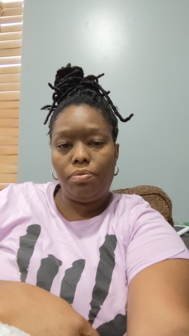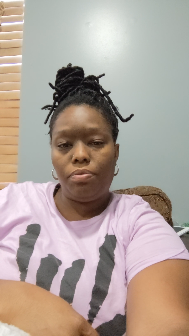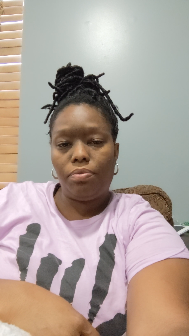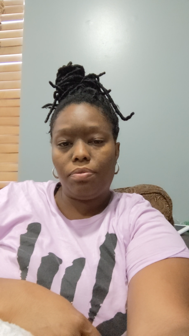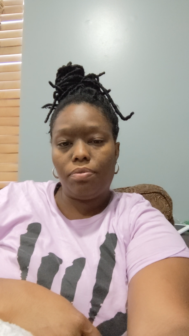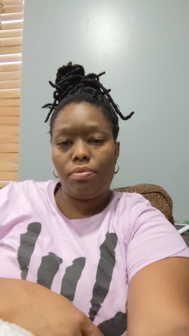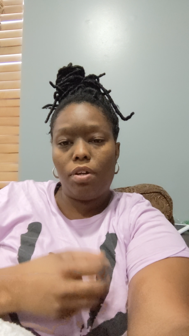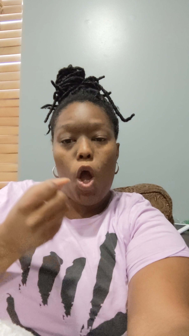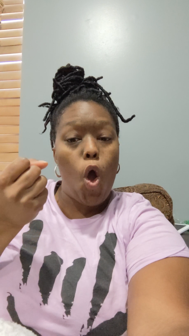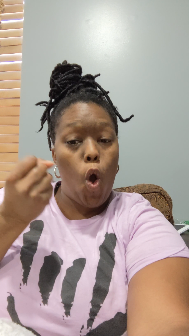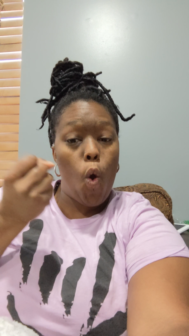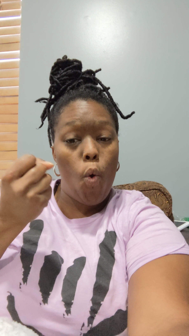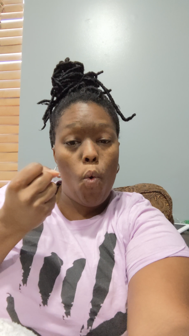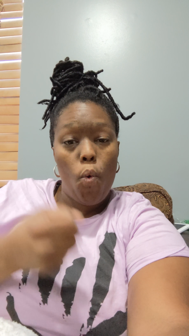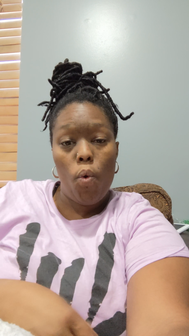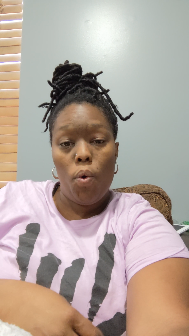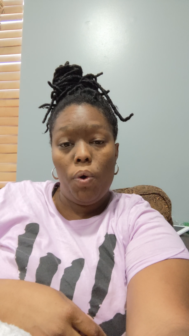hold